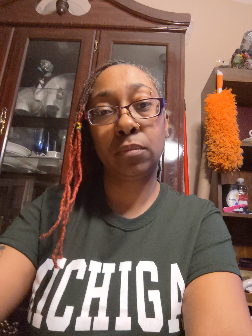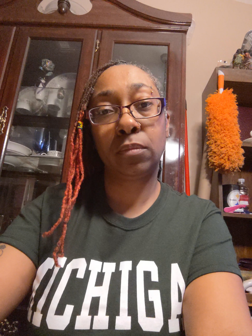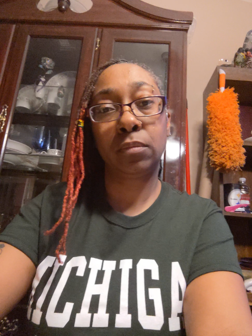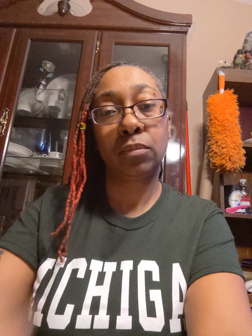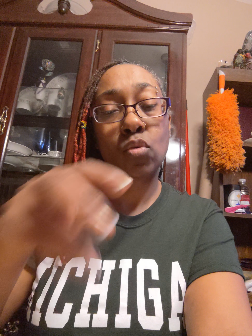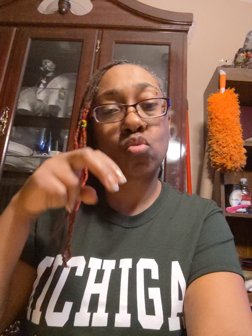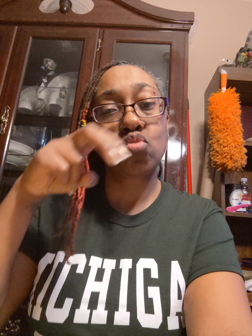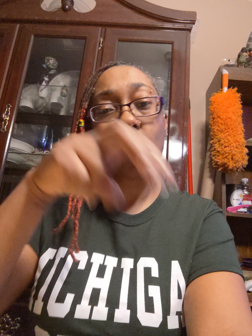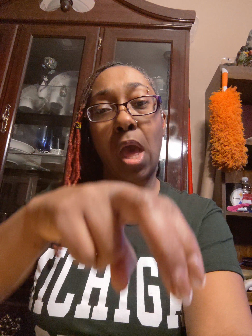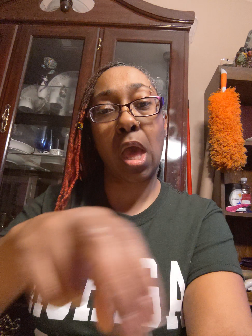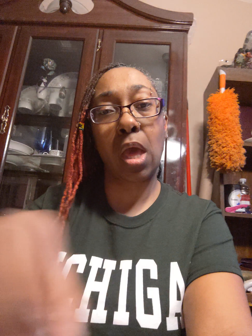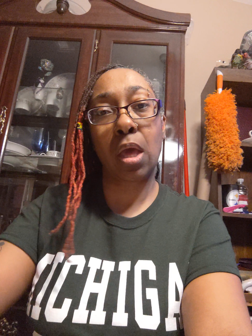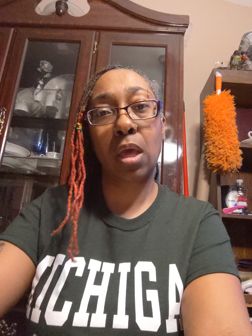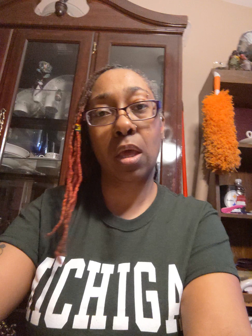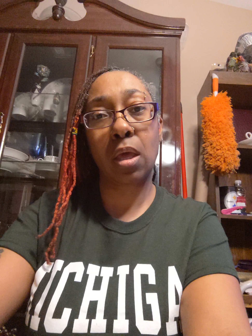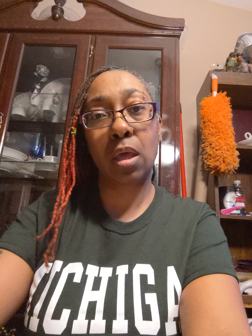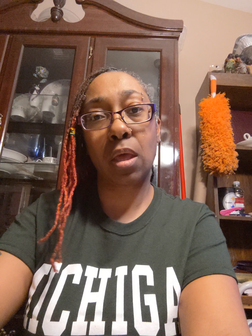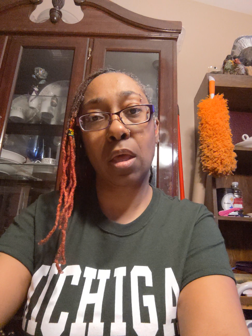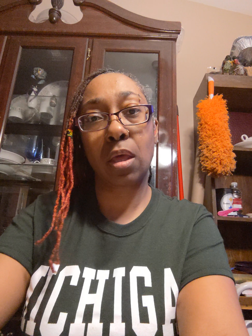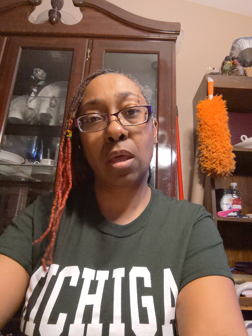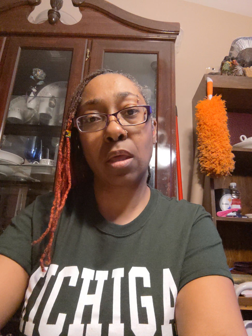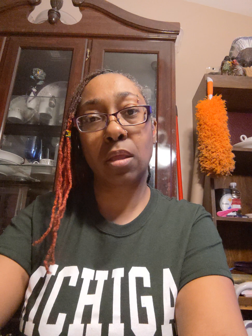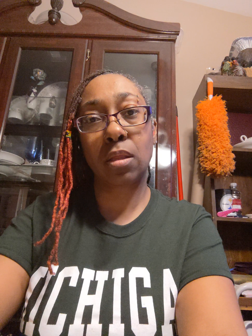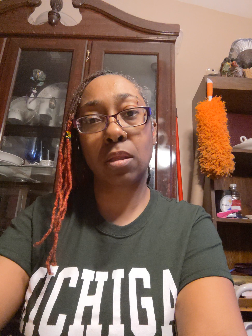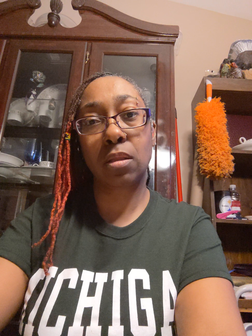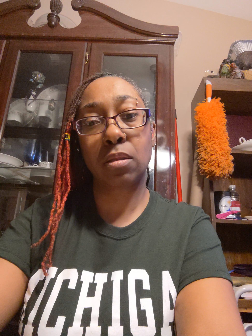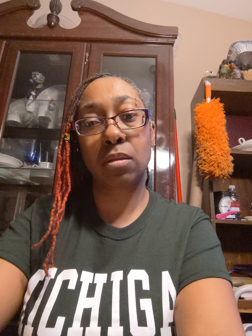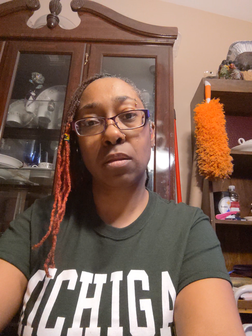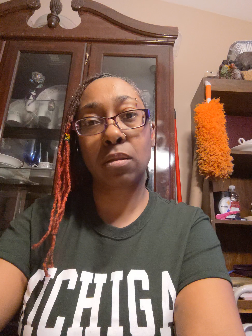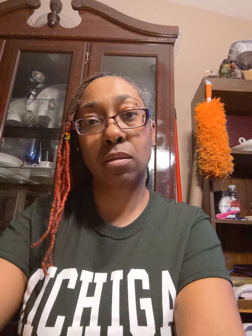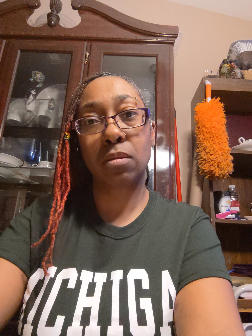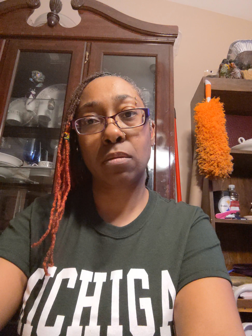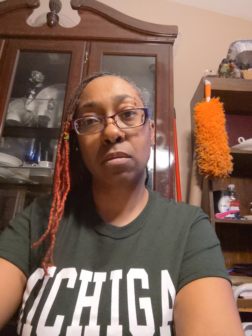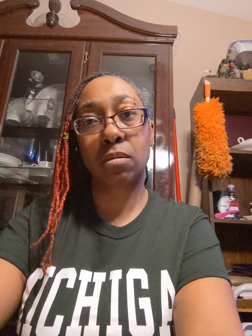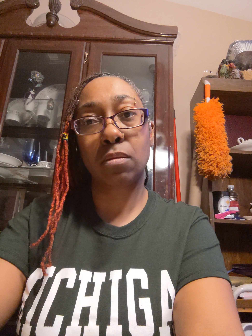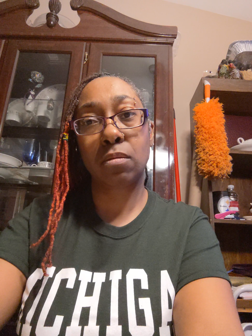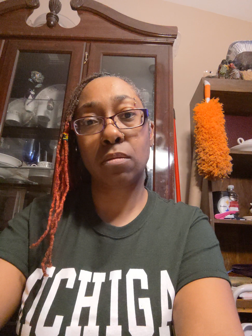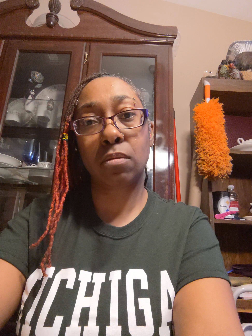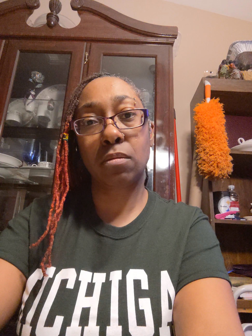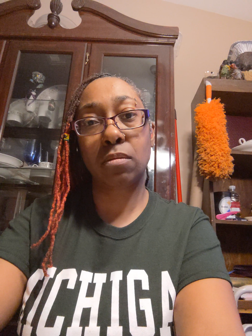ride